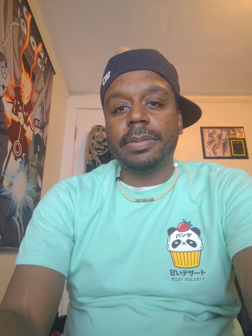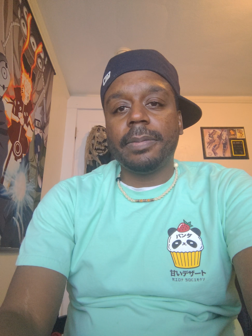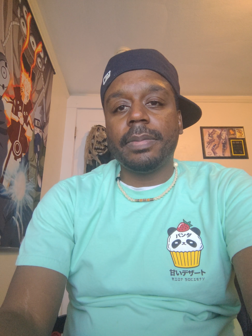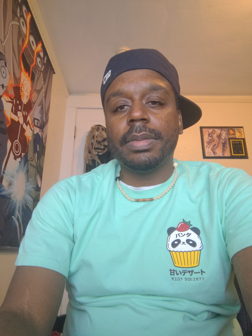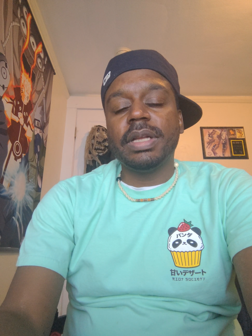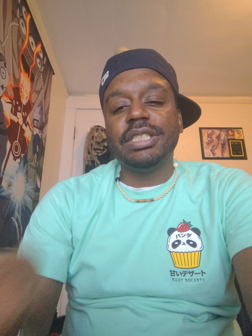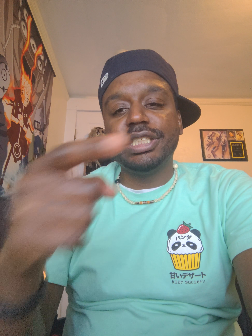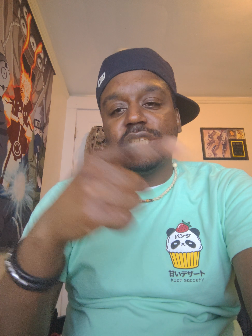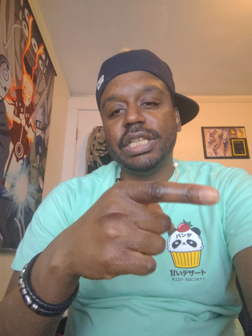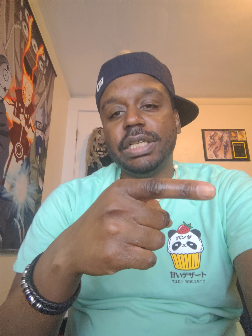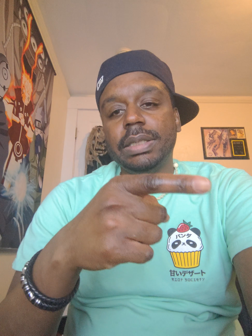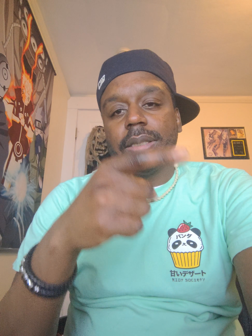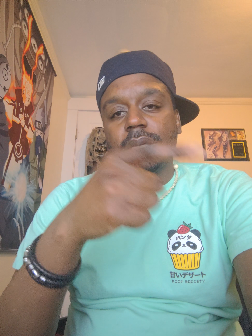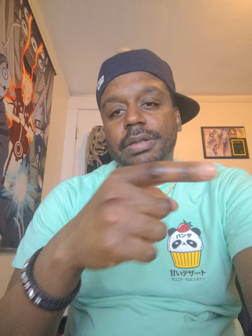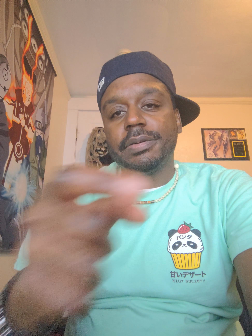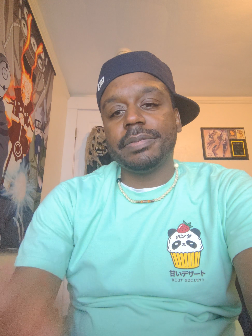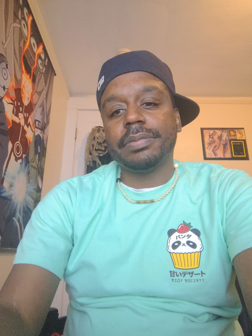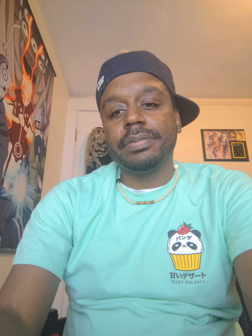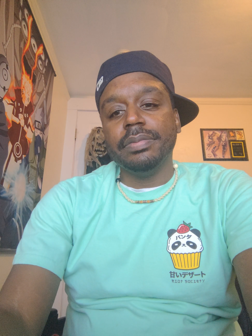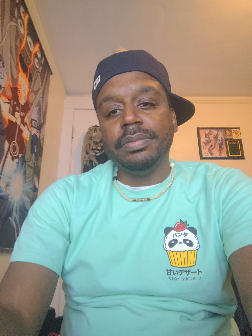he/she/it